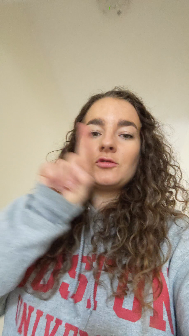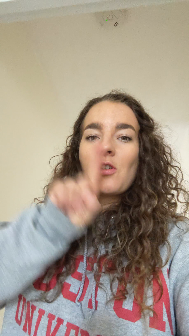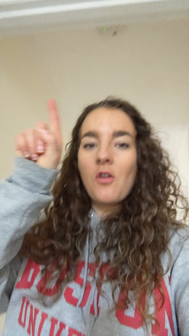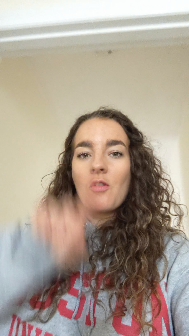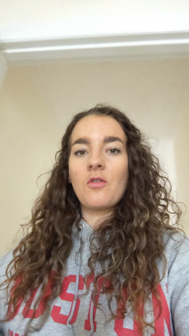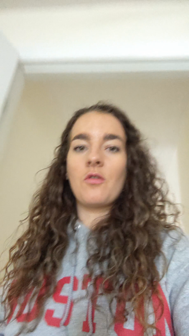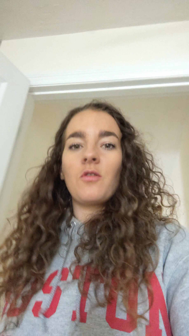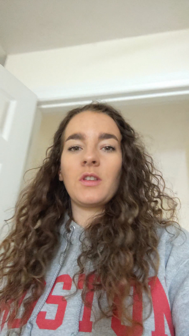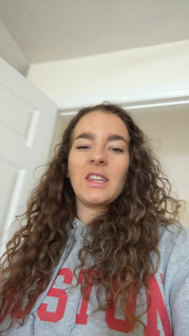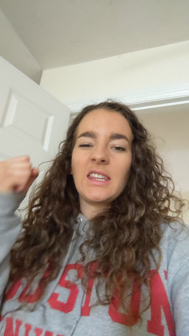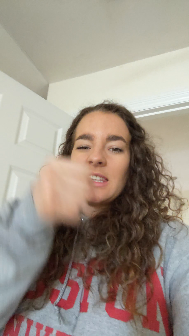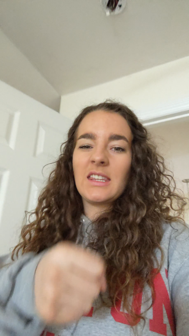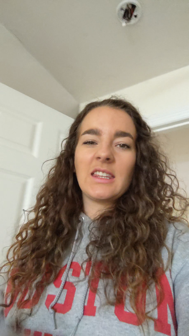hit